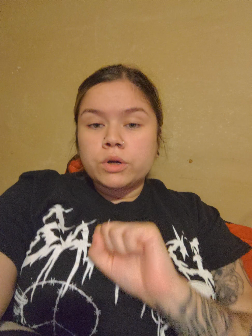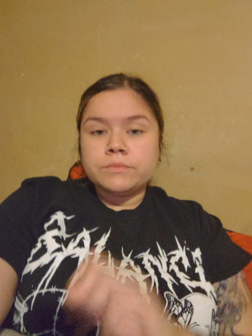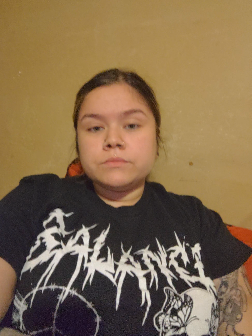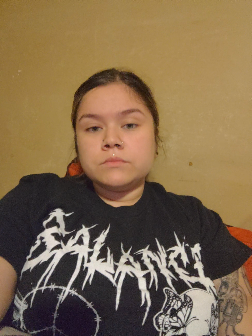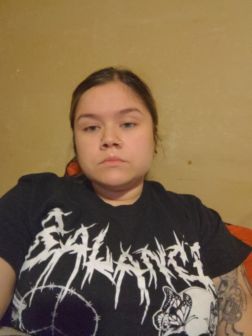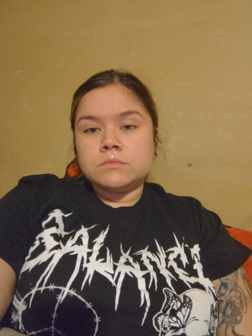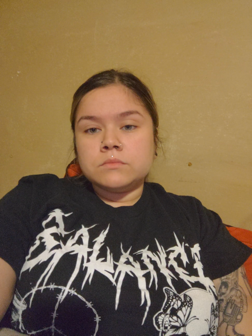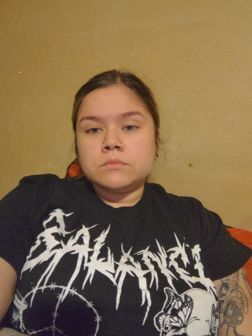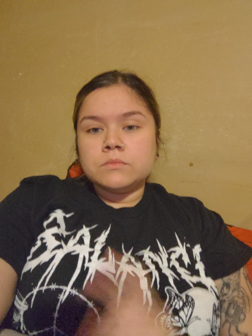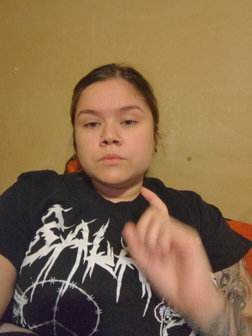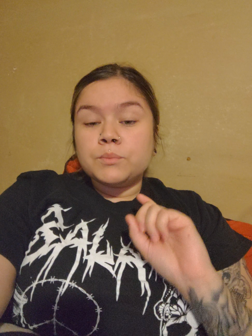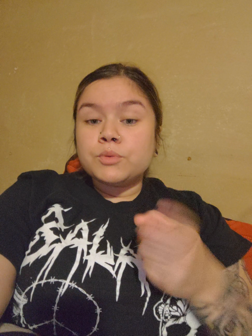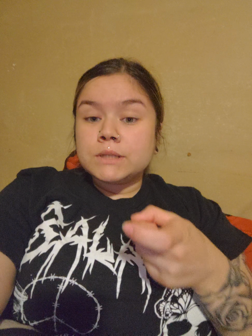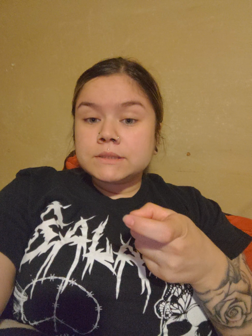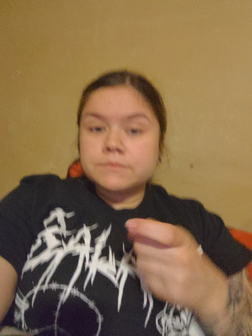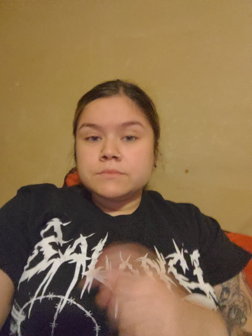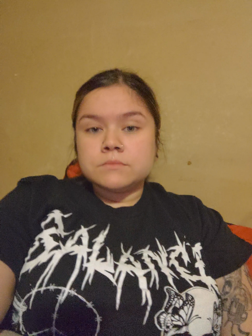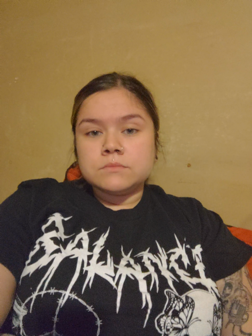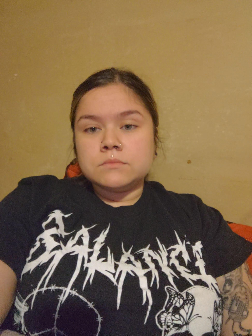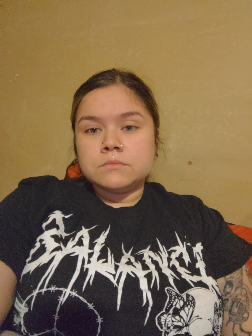present